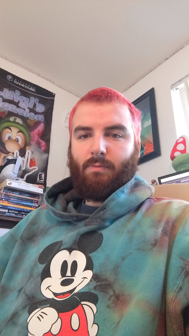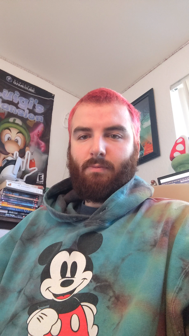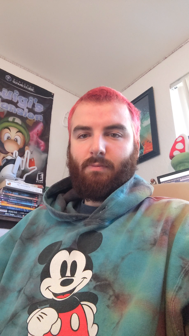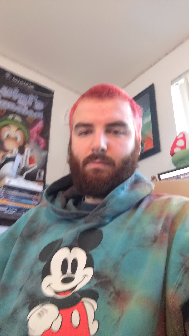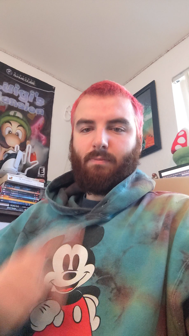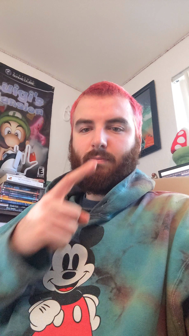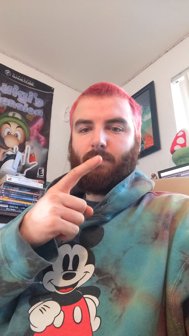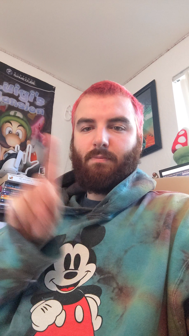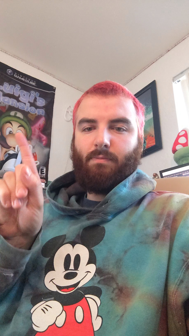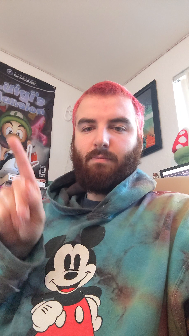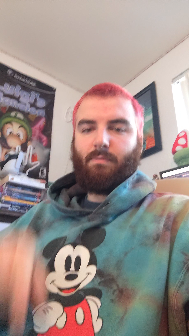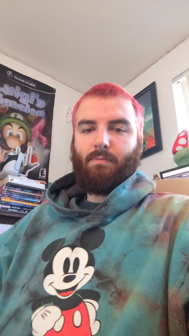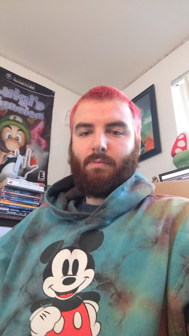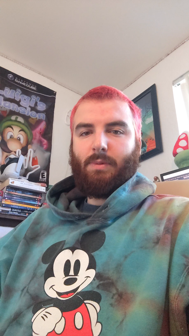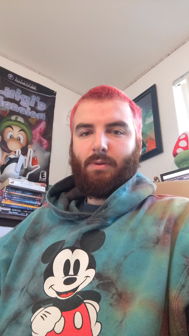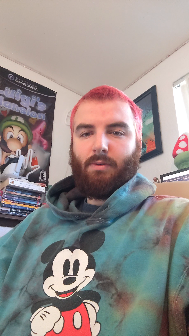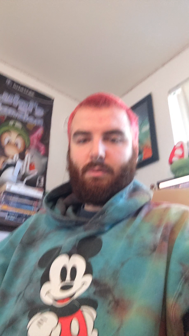but